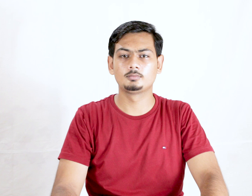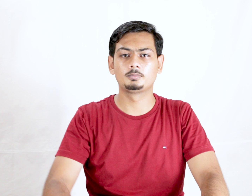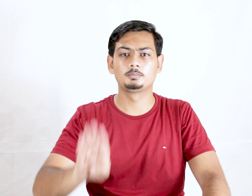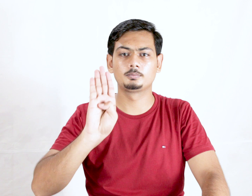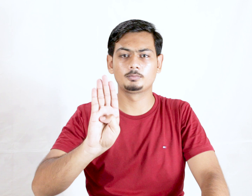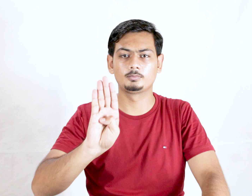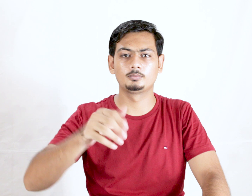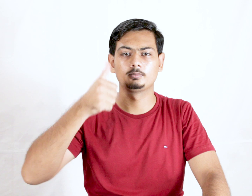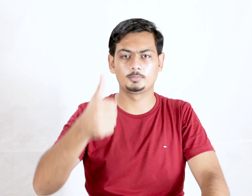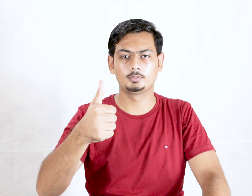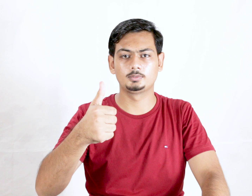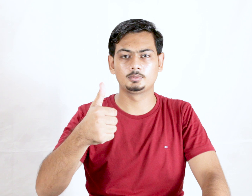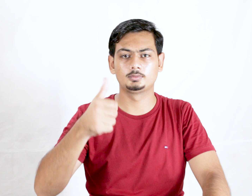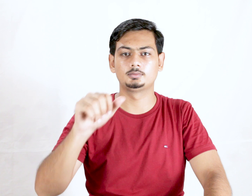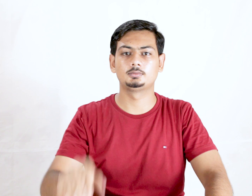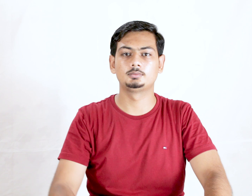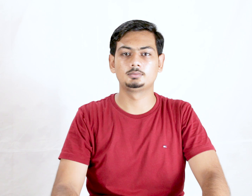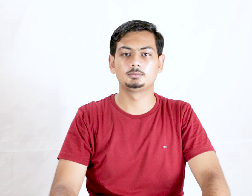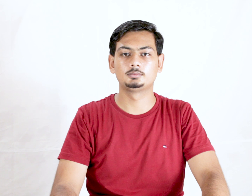best